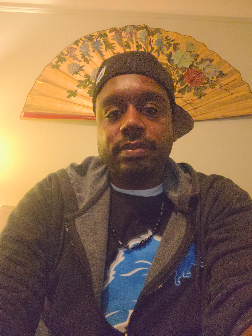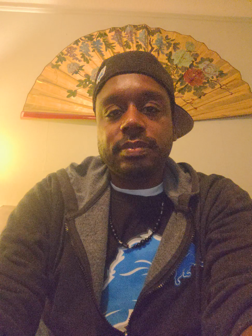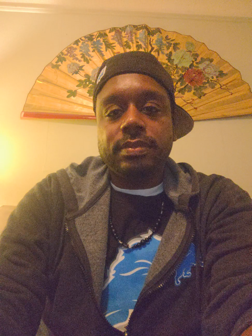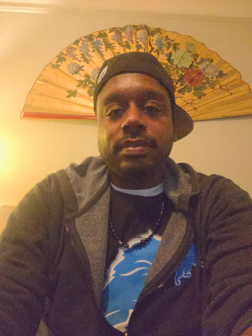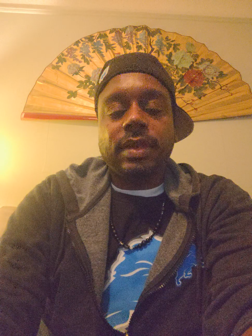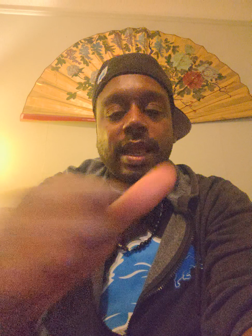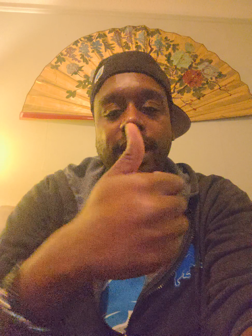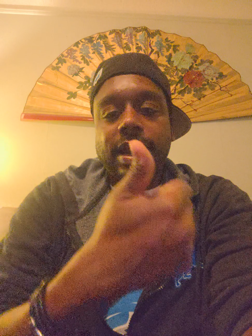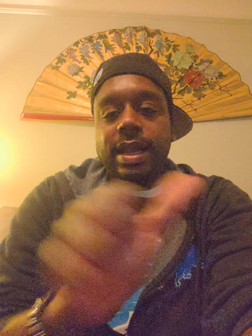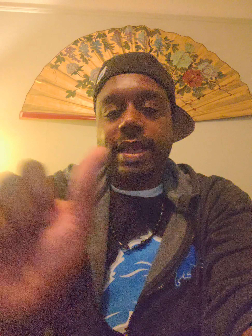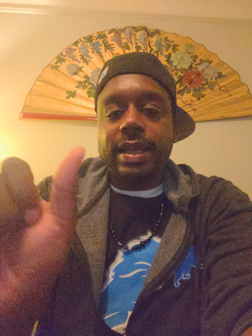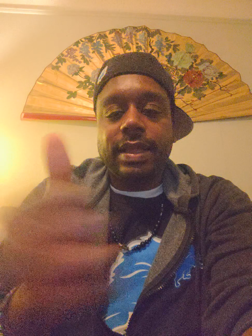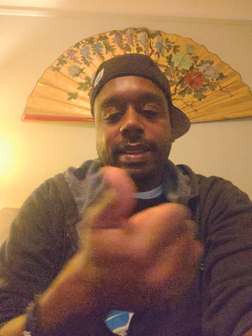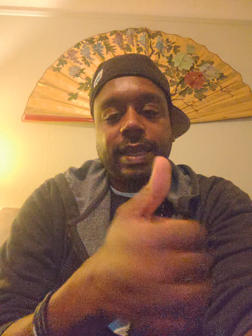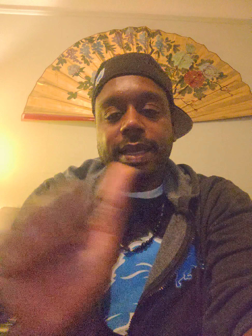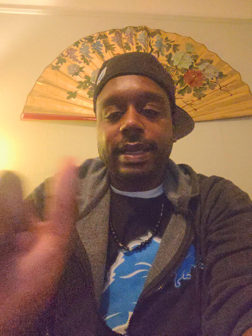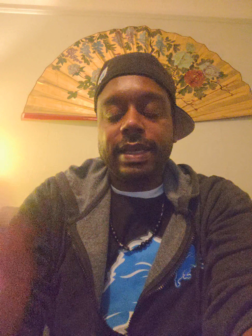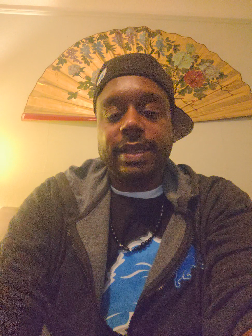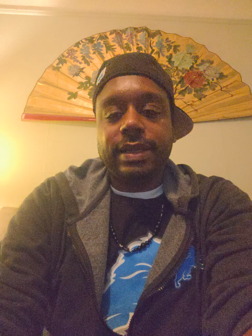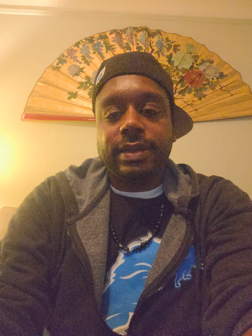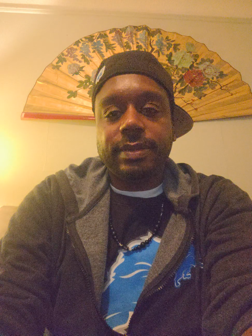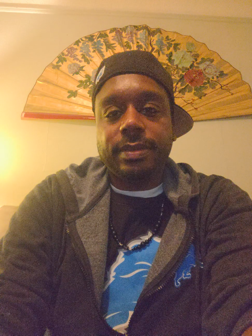any